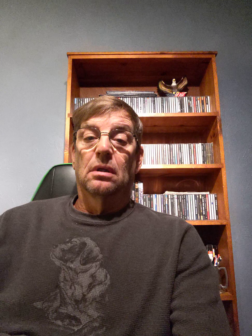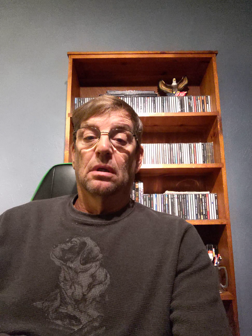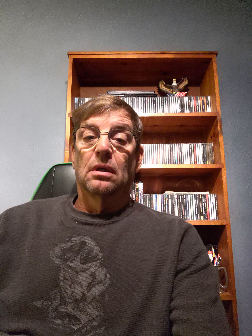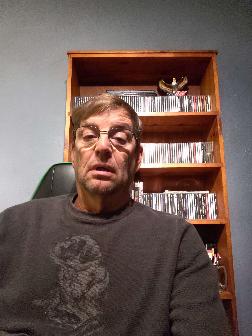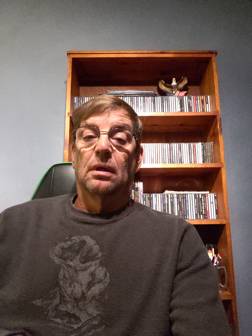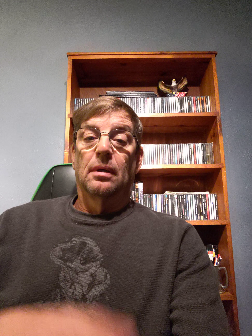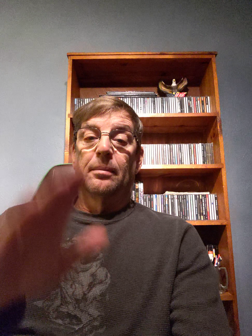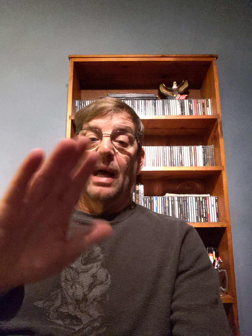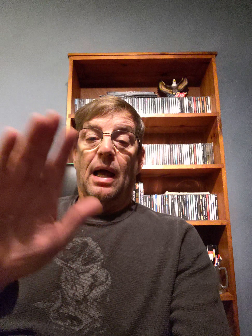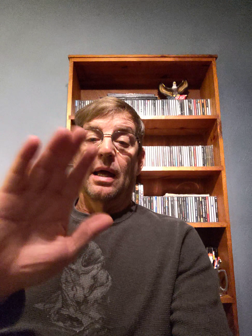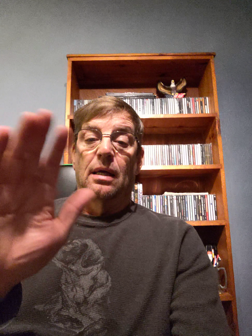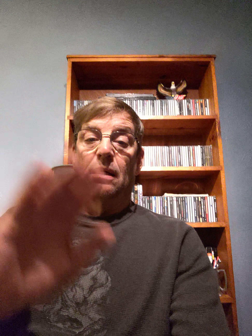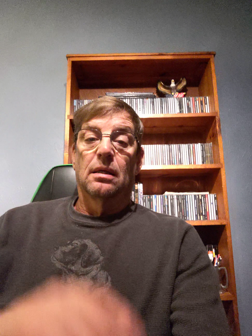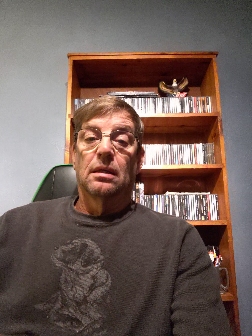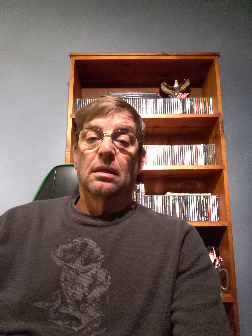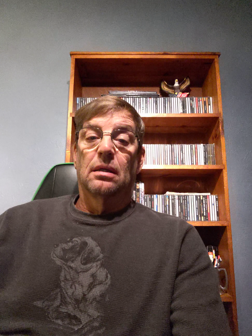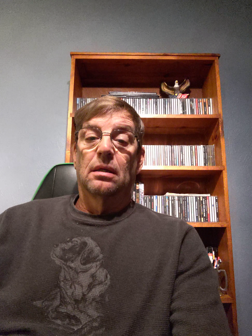bye